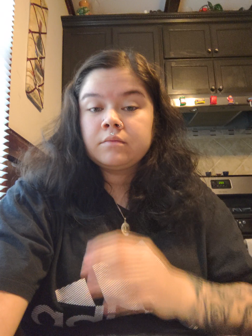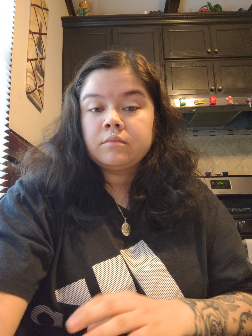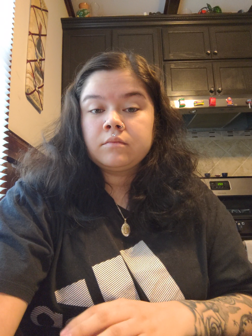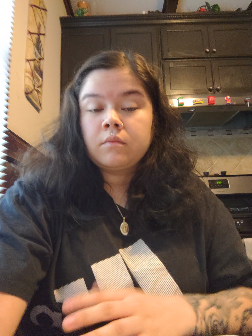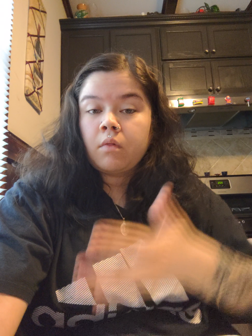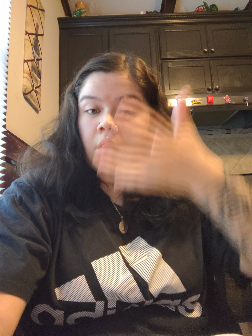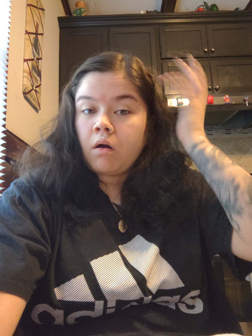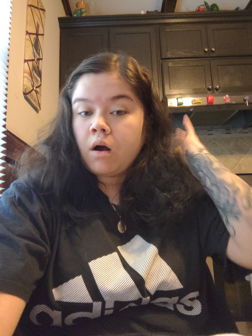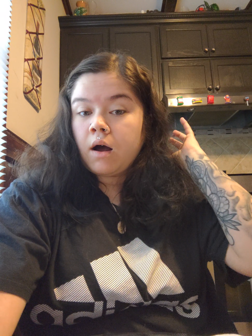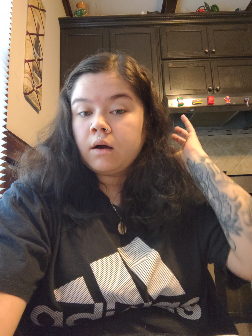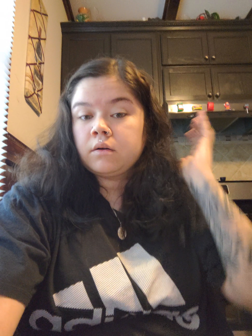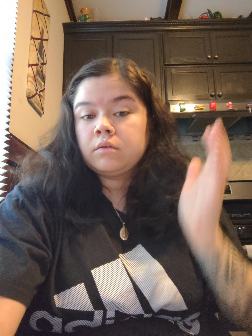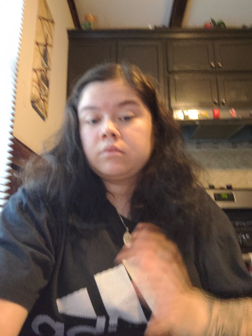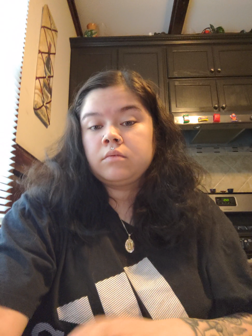lion